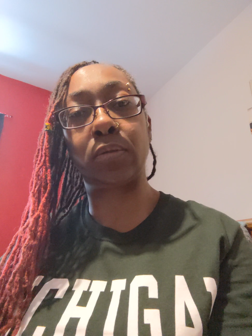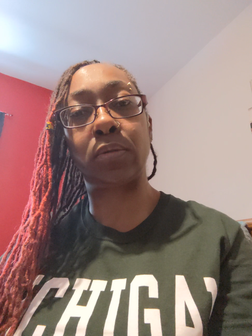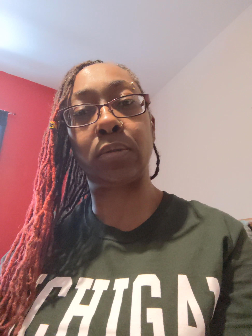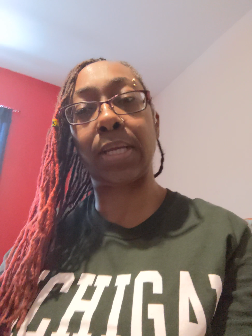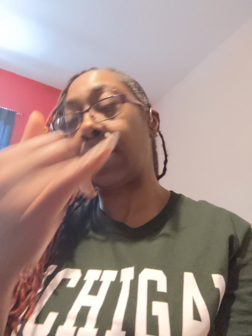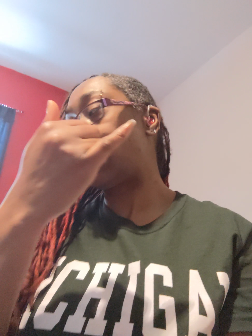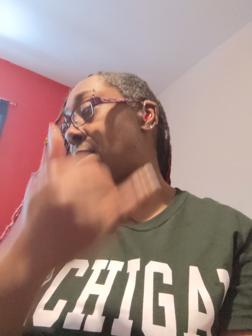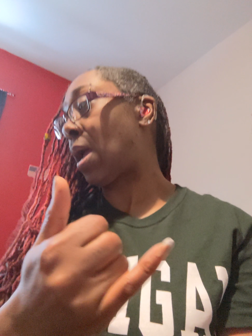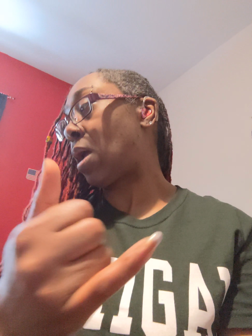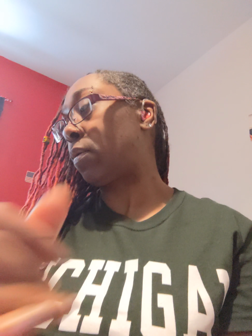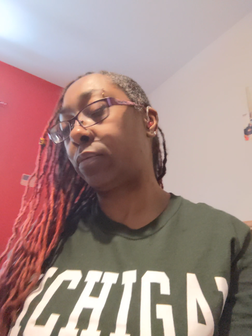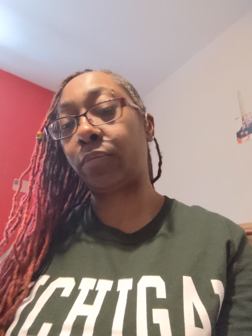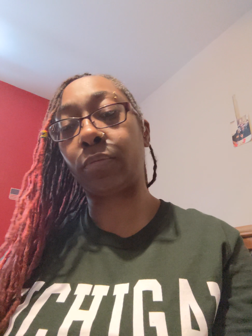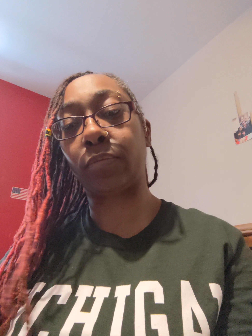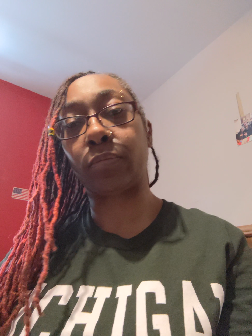now